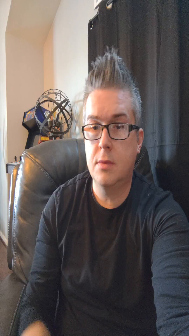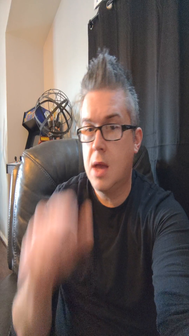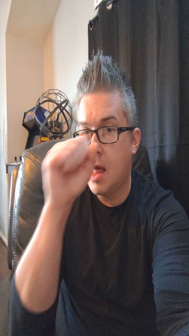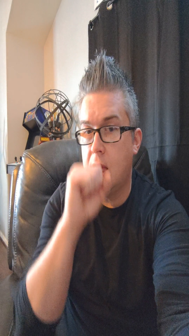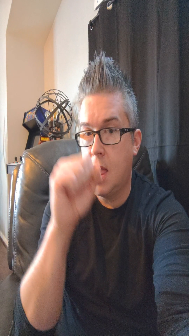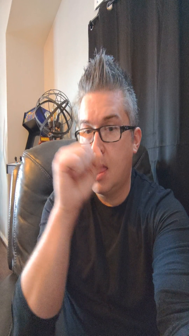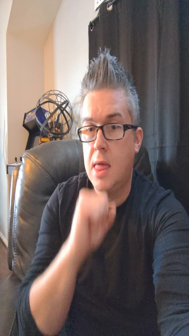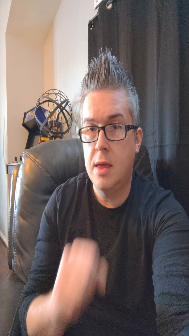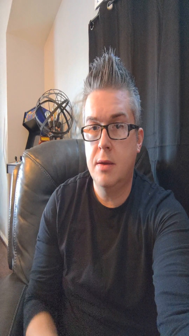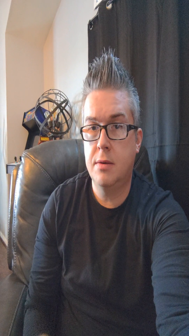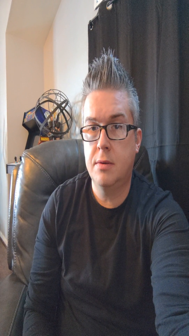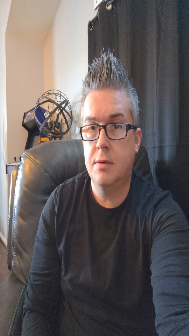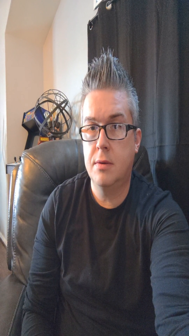ice cream